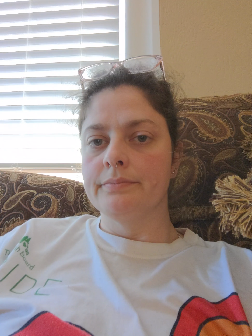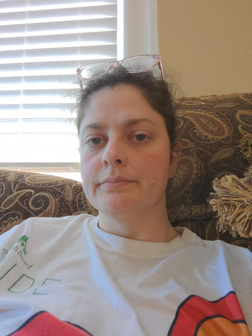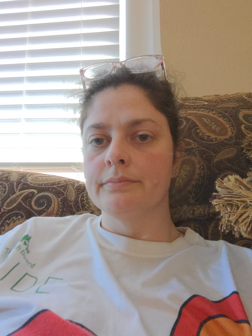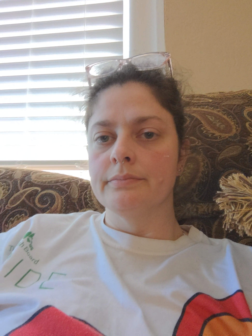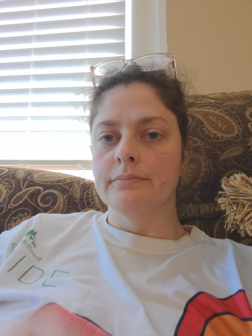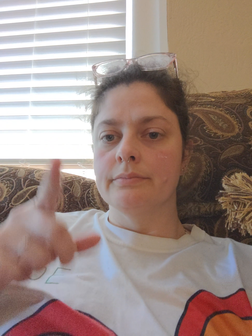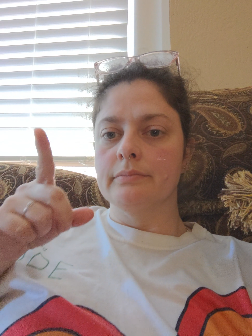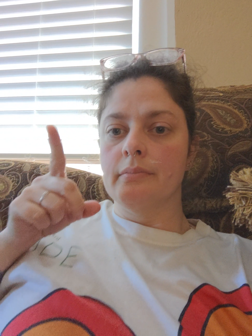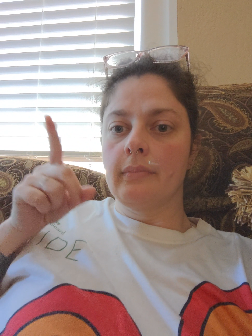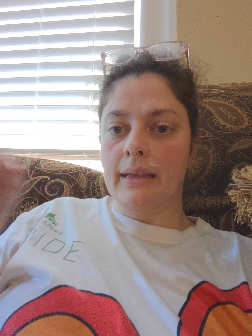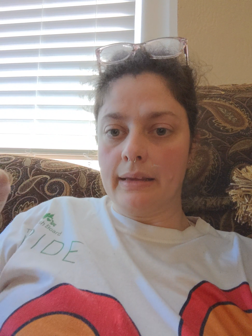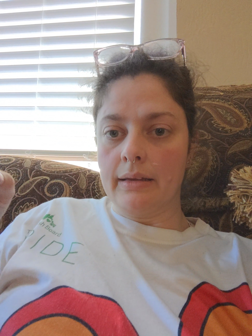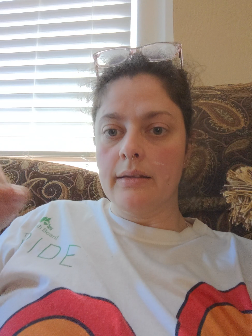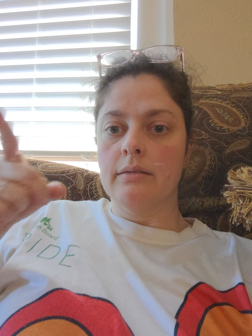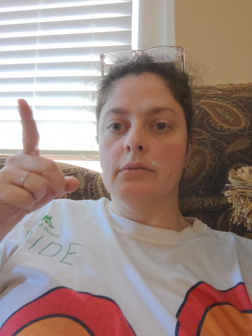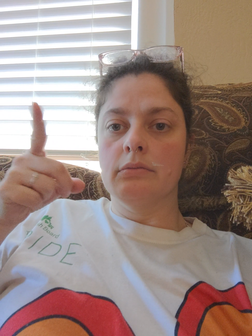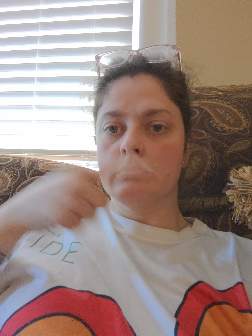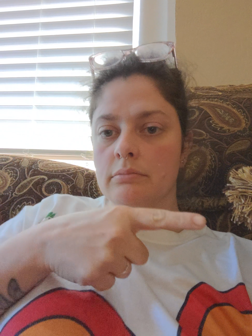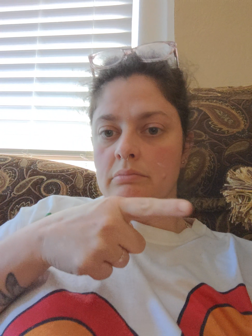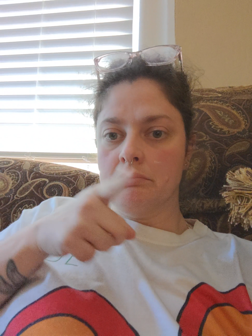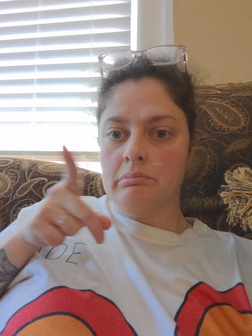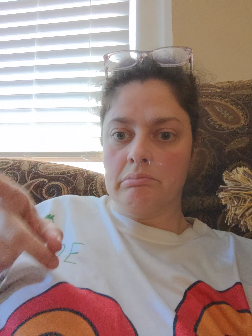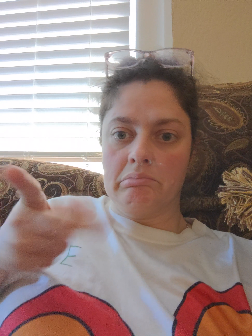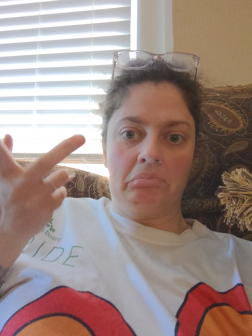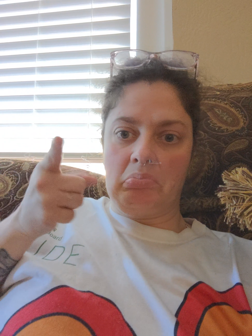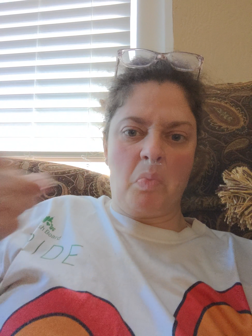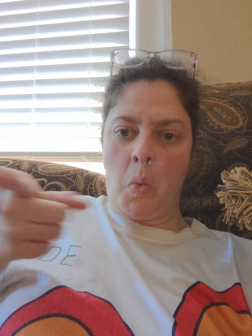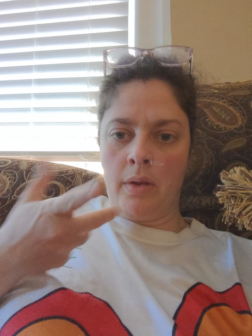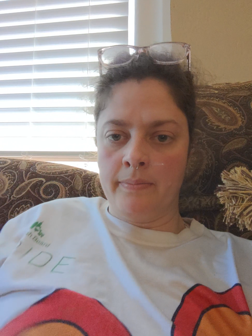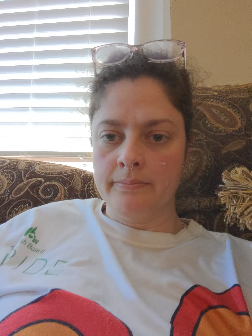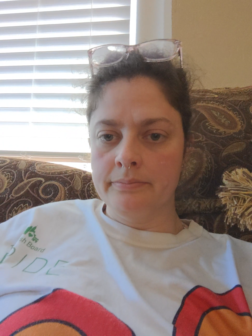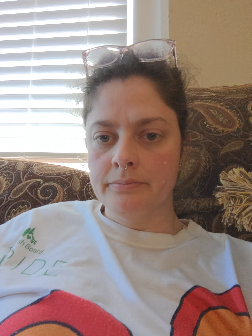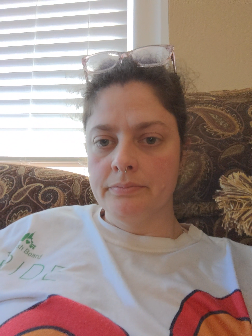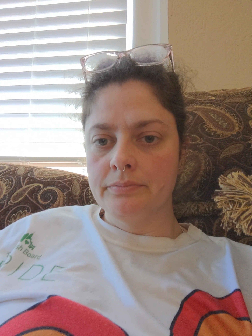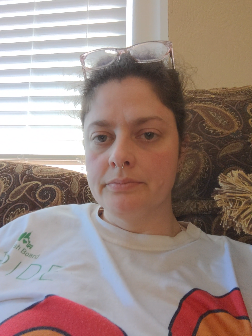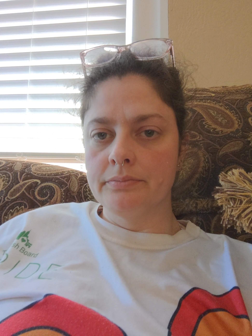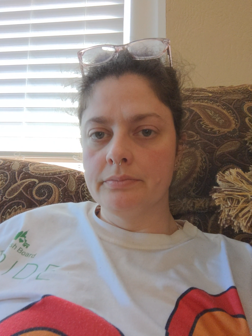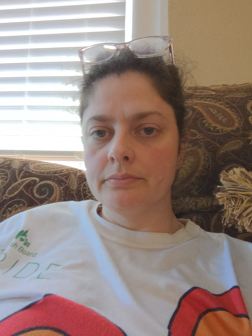he/she/it